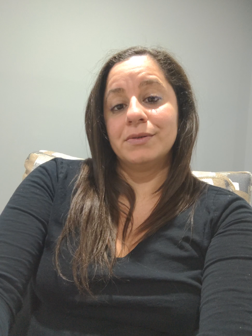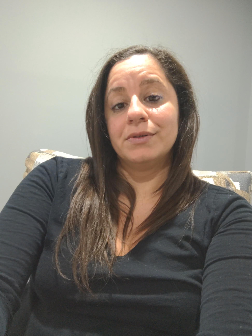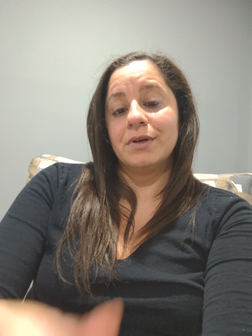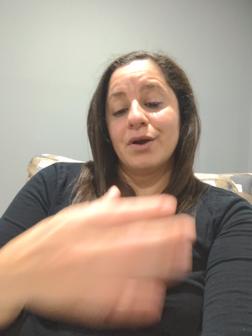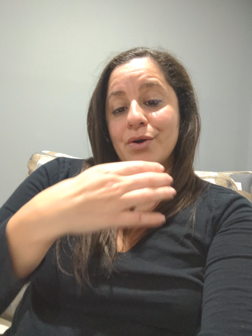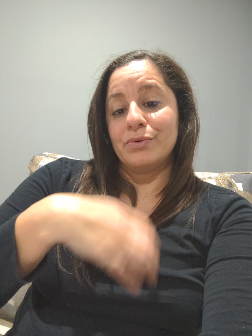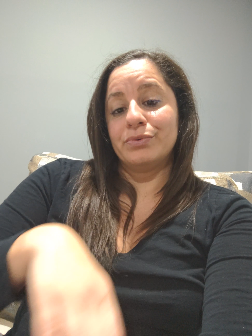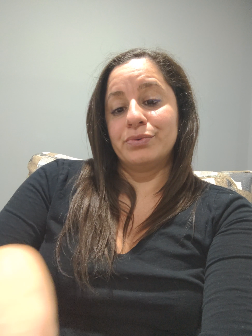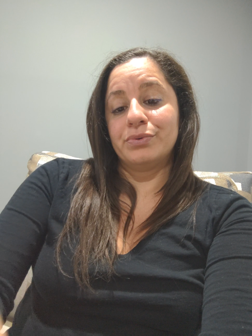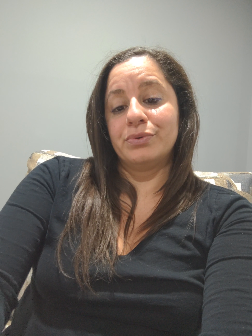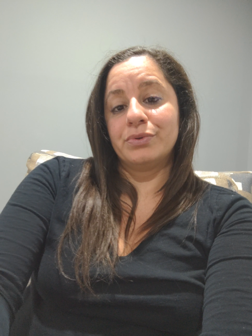hungry